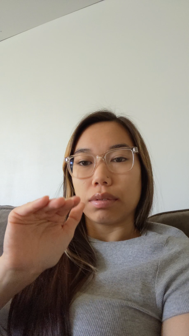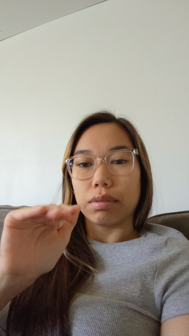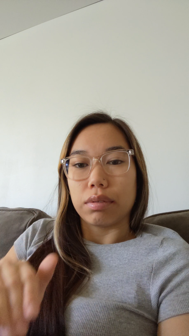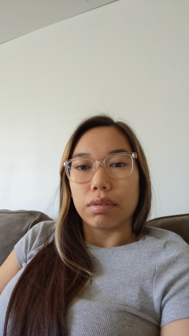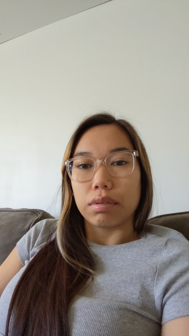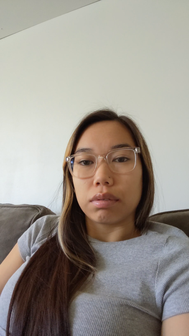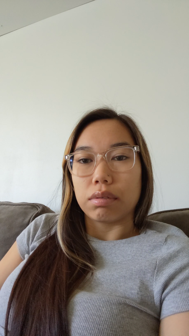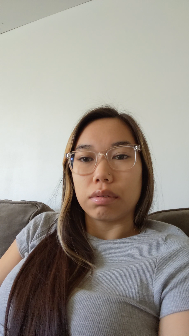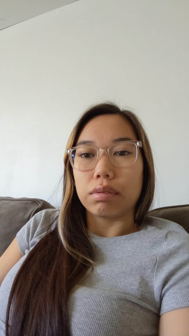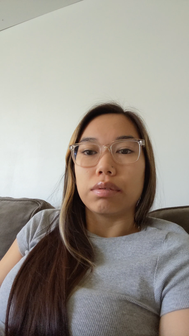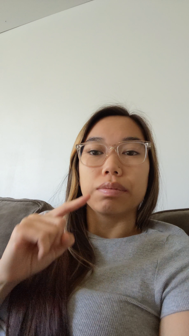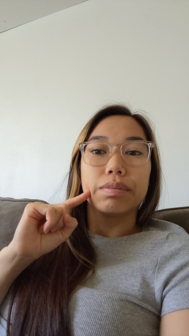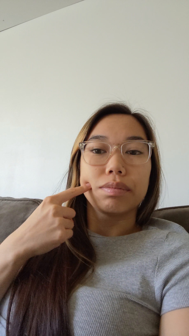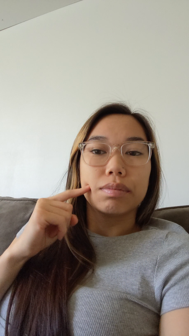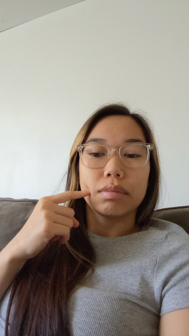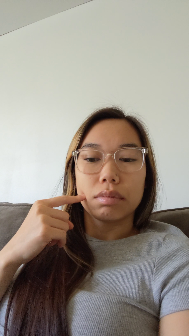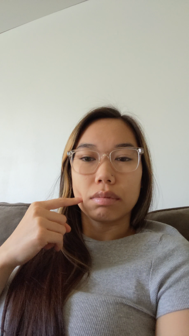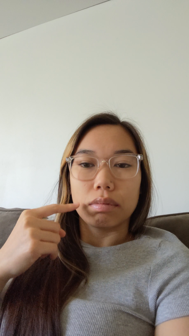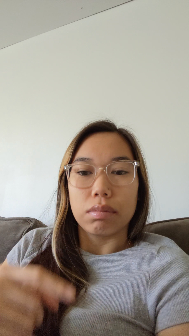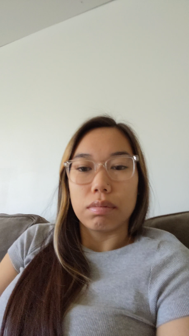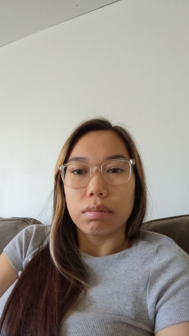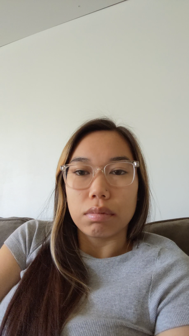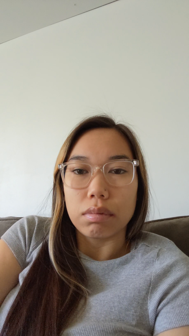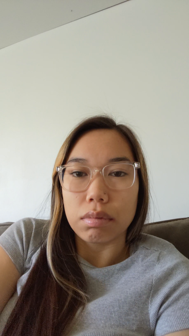candy